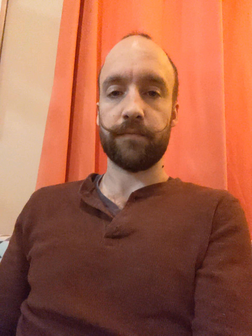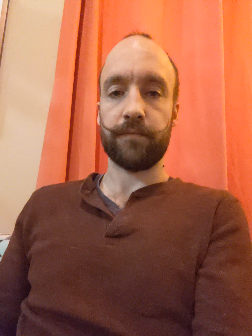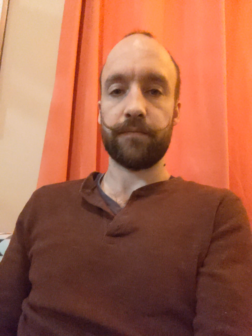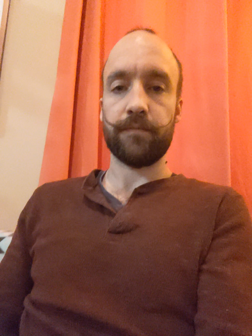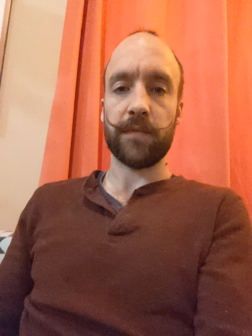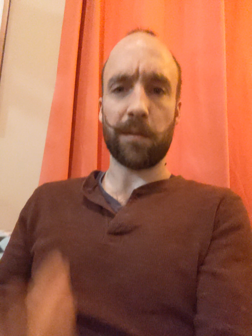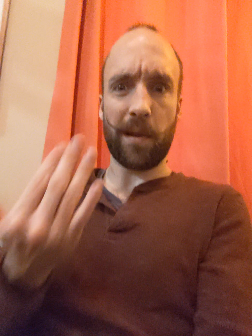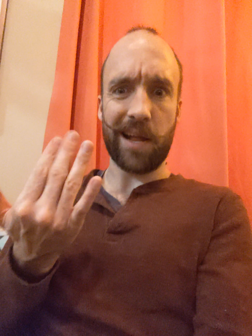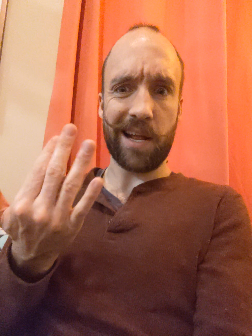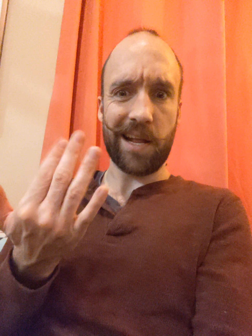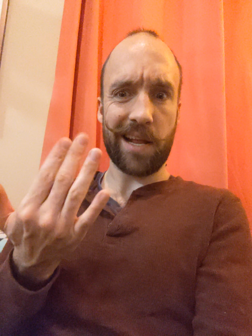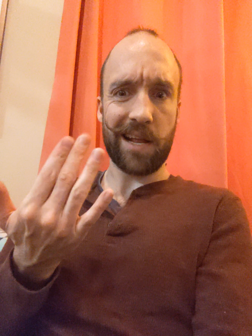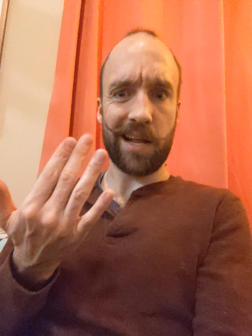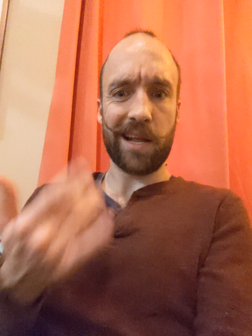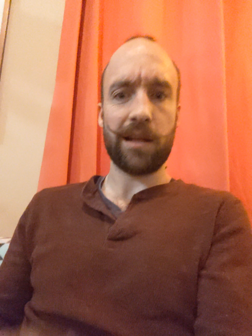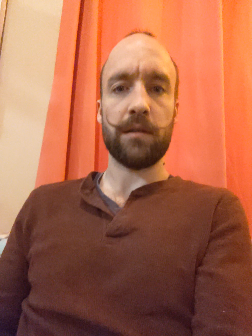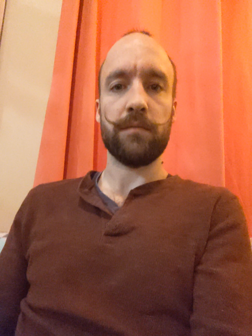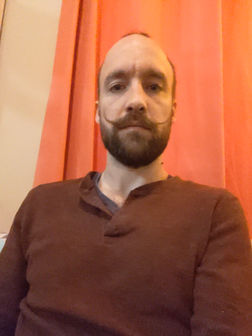wait